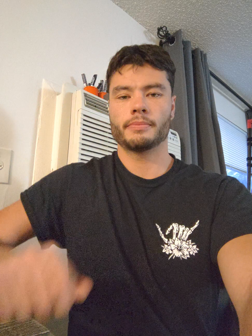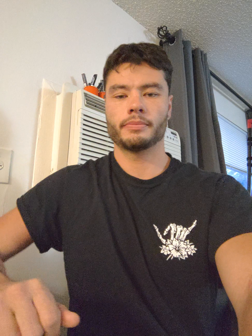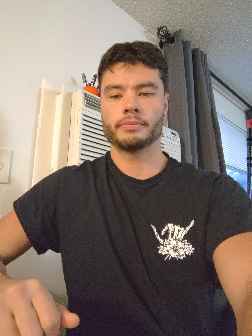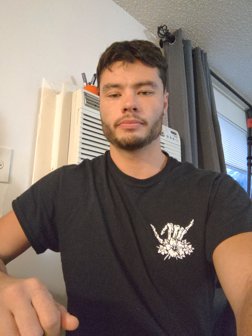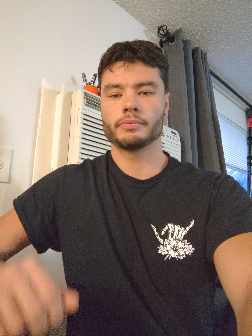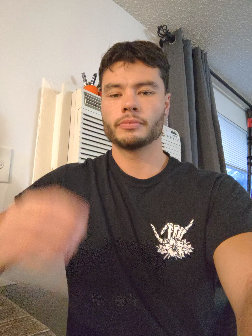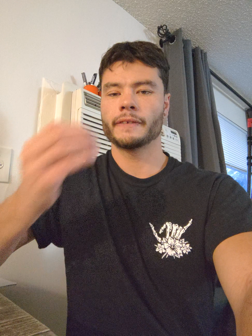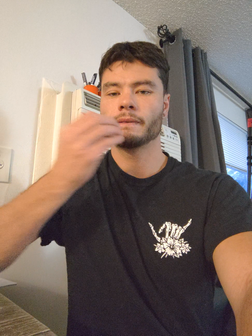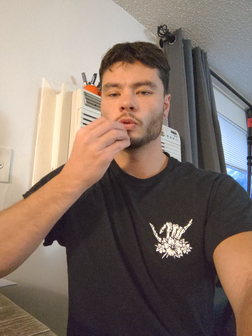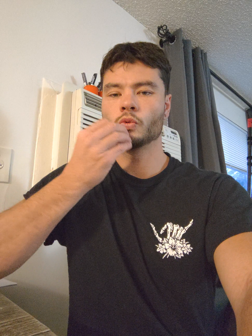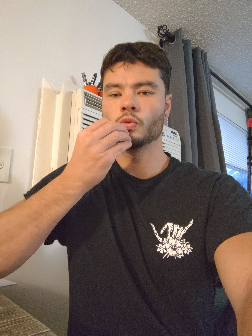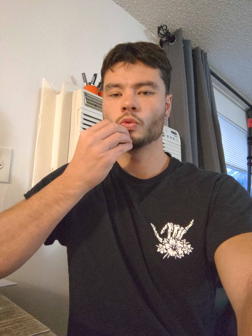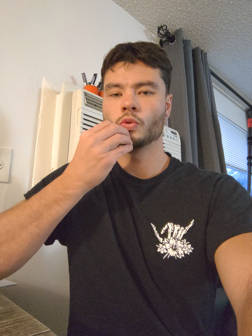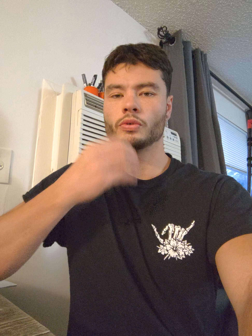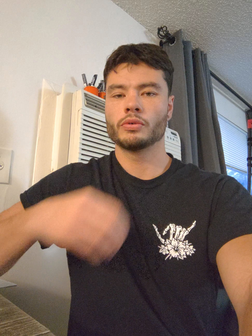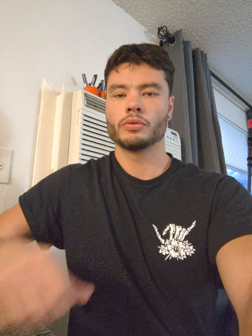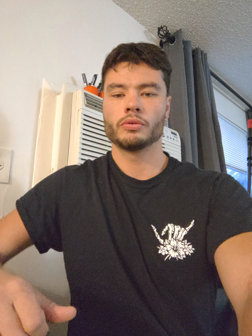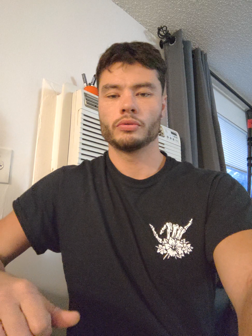food